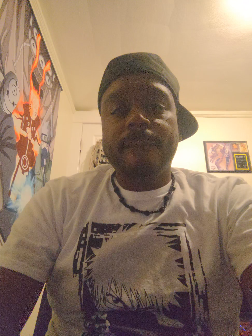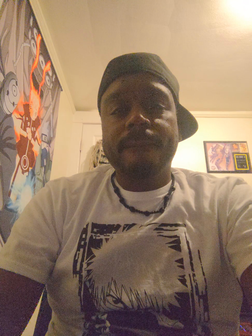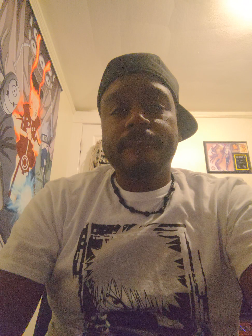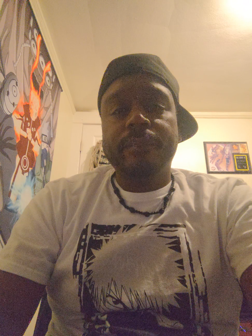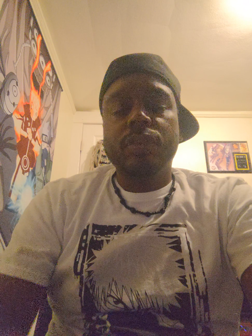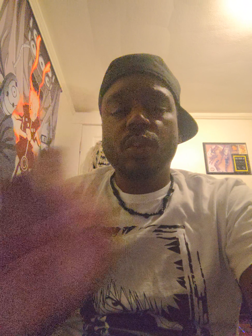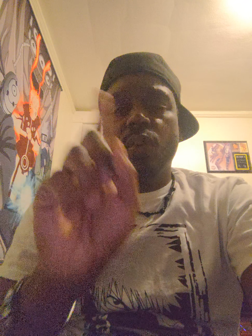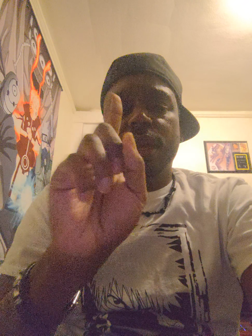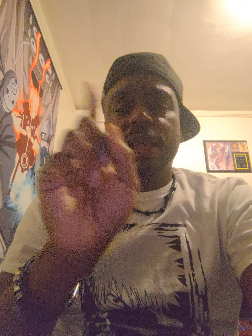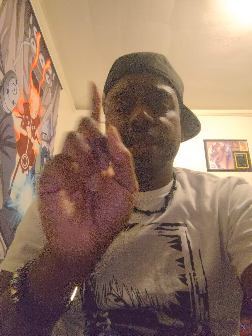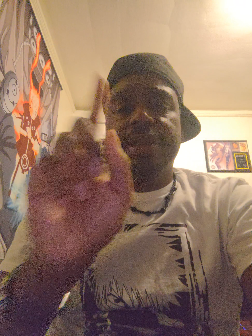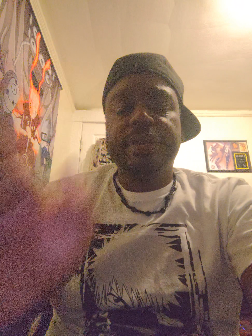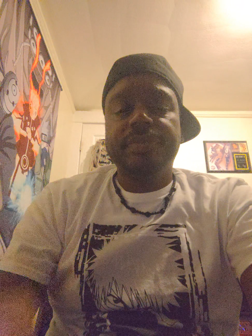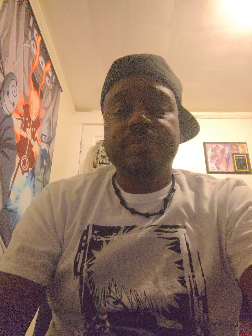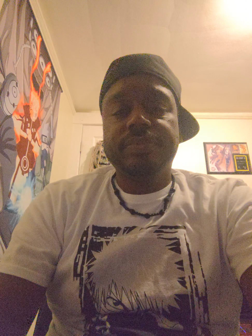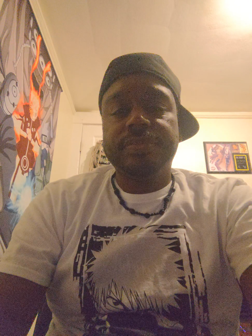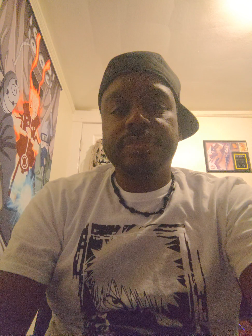where